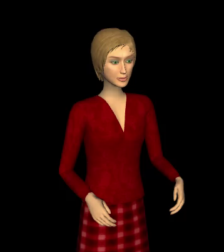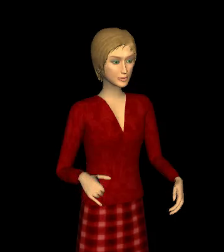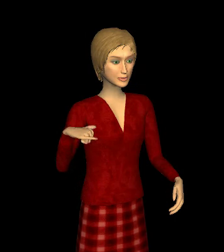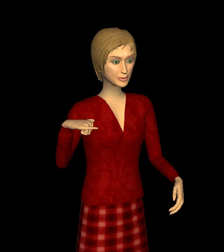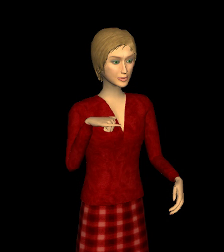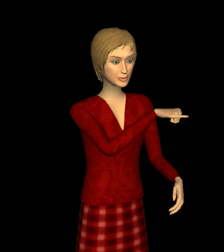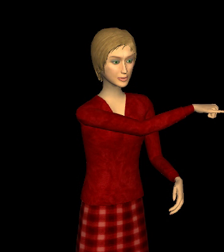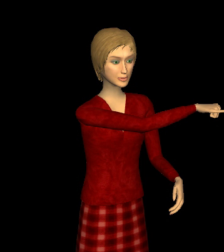طائرة